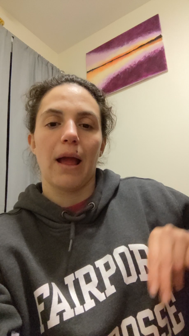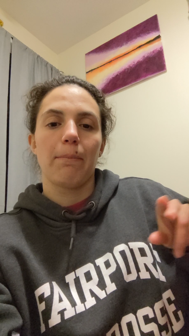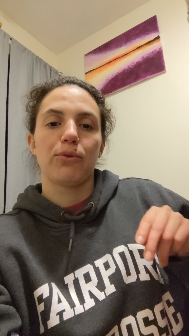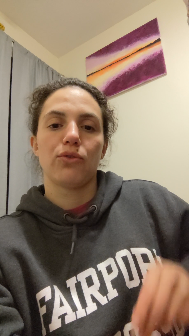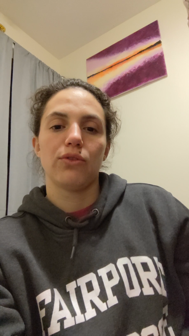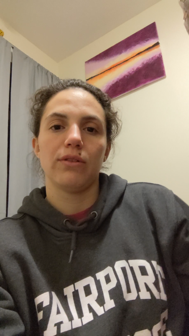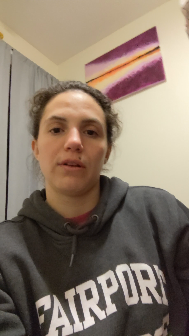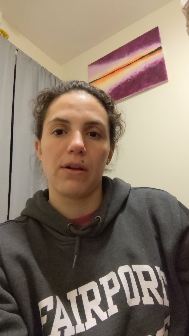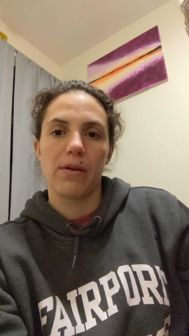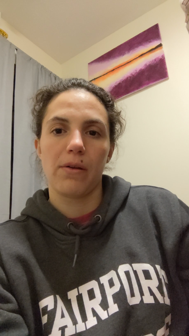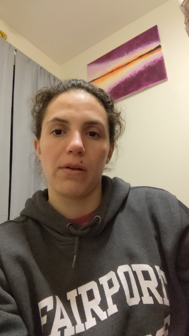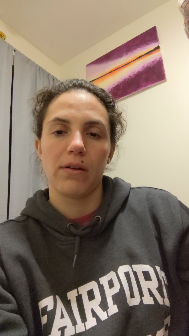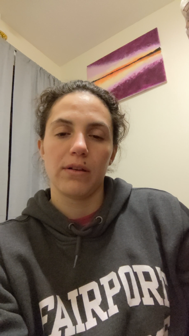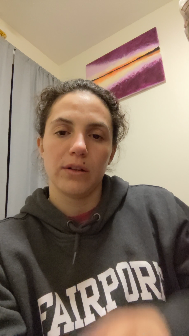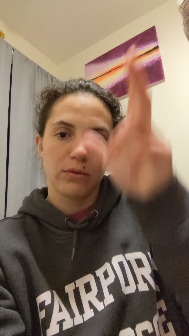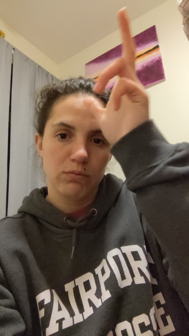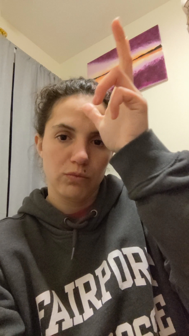rooster